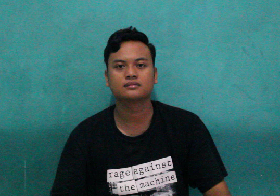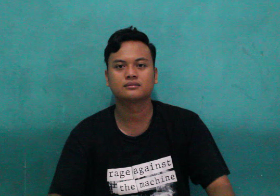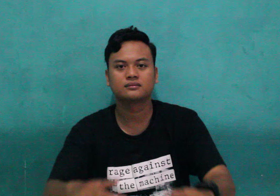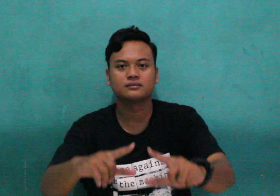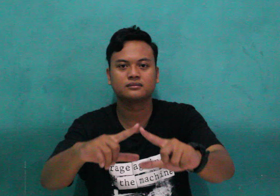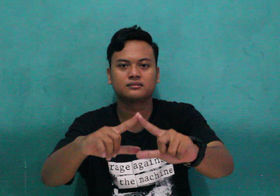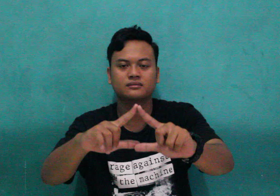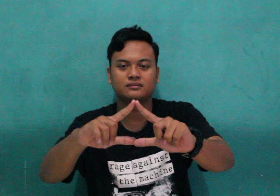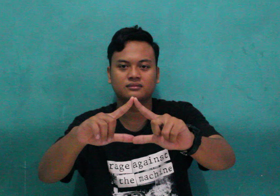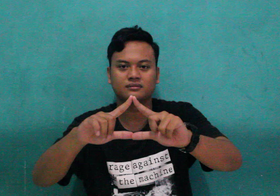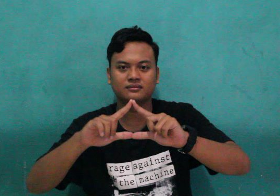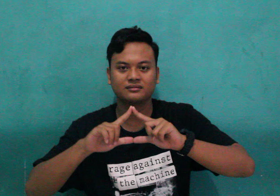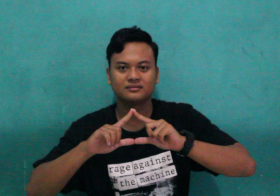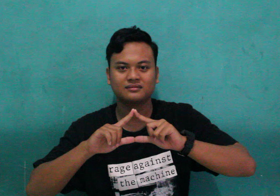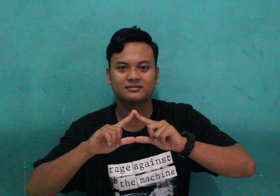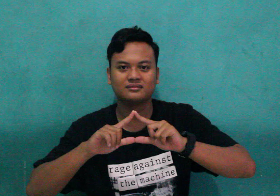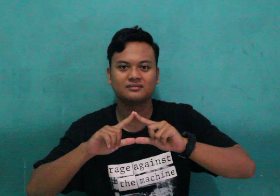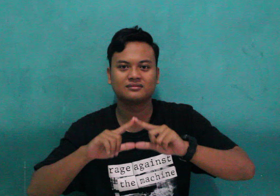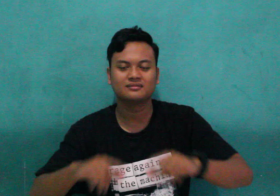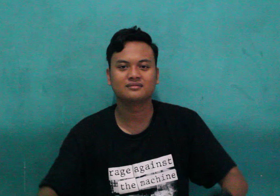A